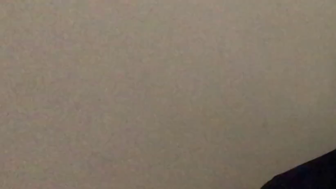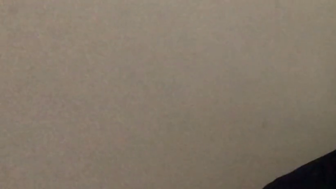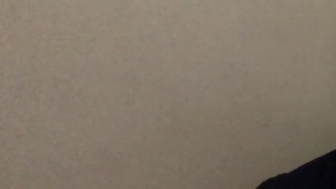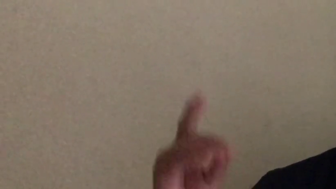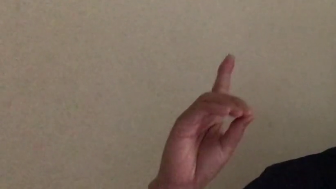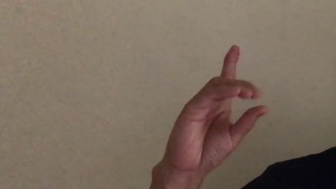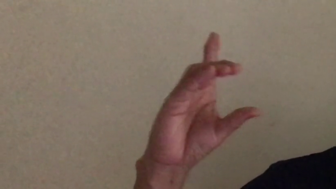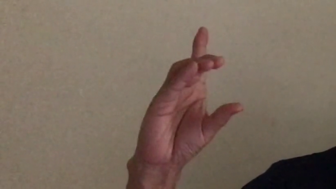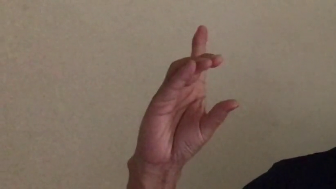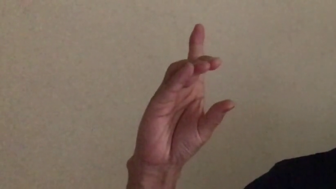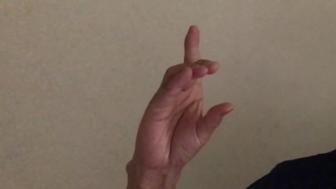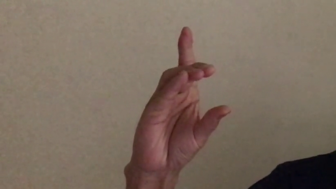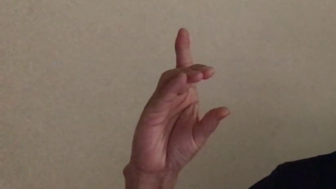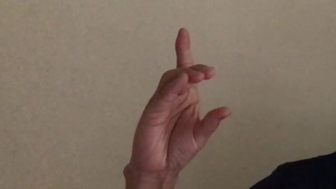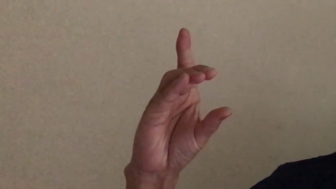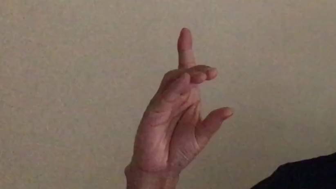ट